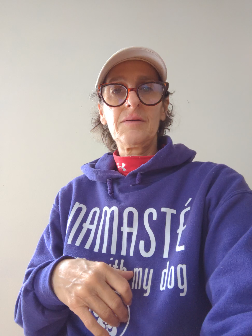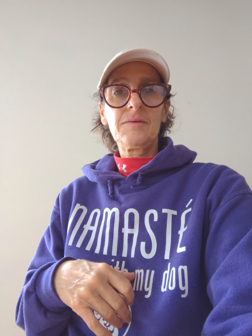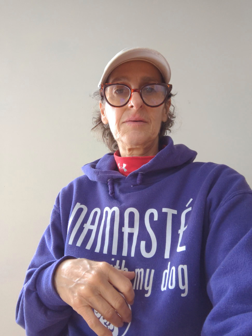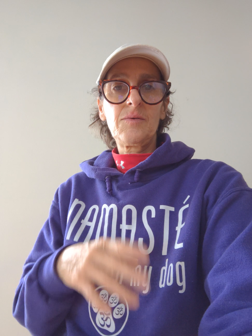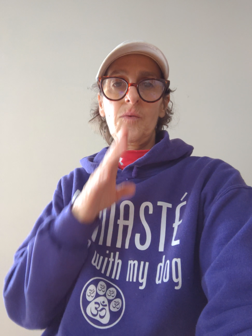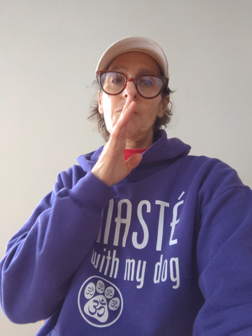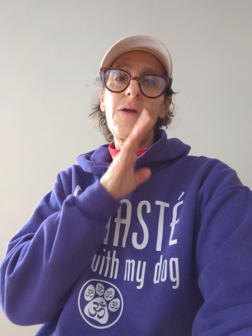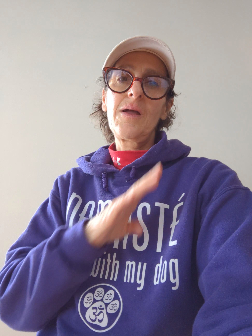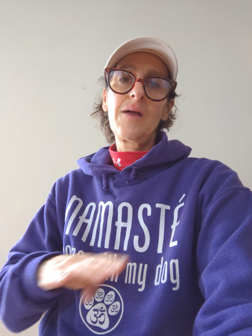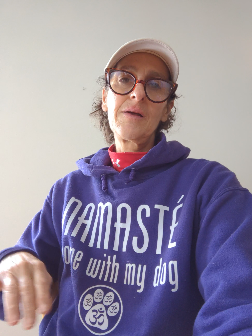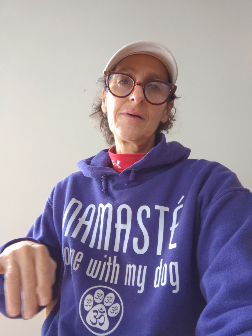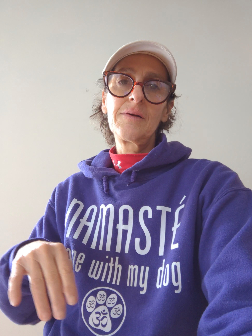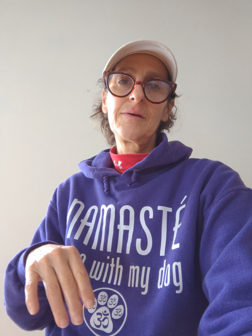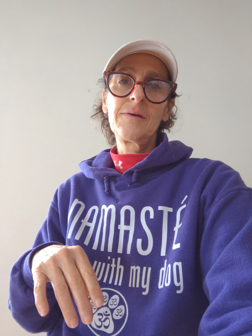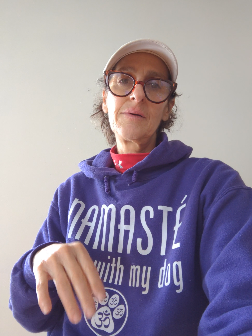quiet